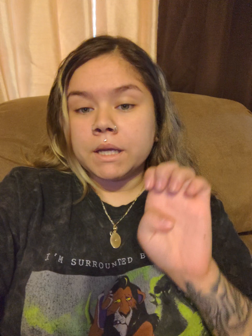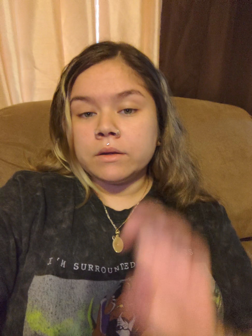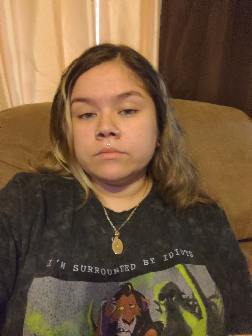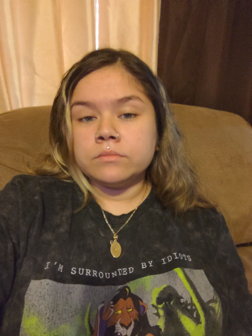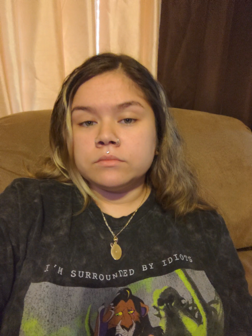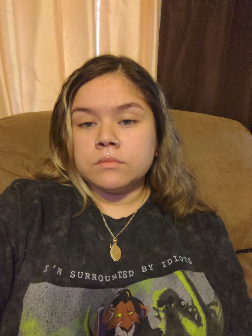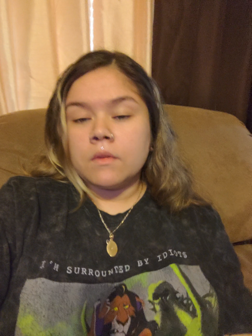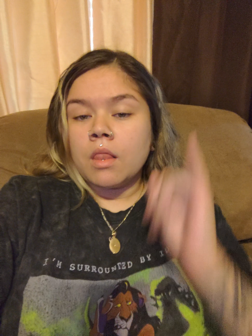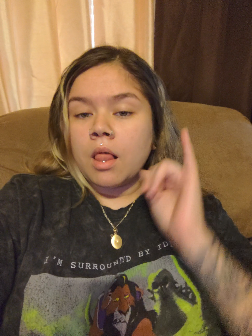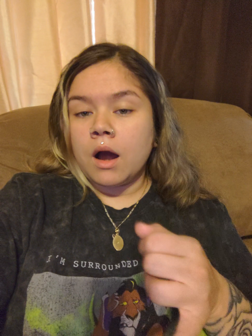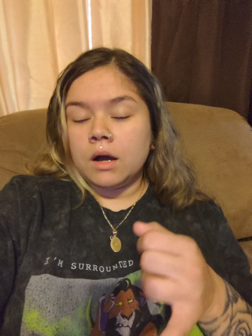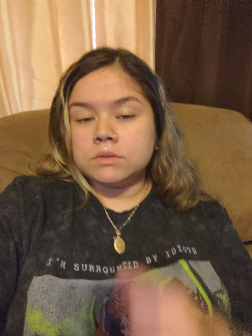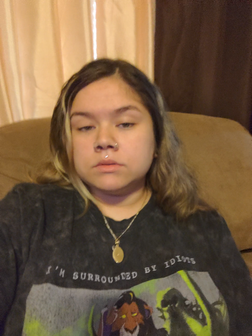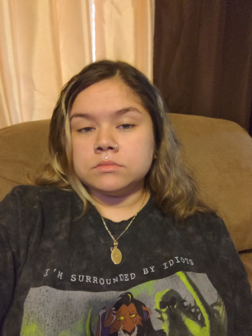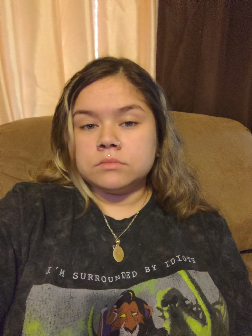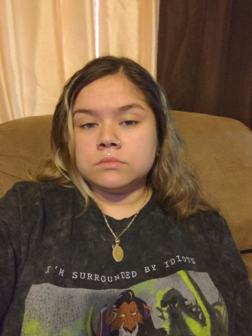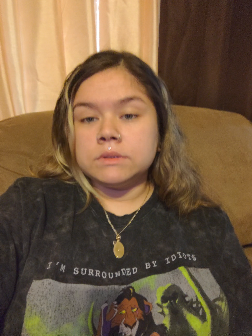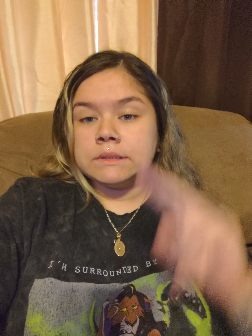last